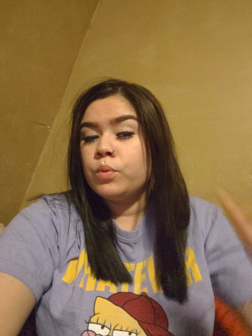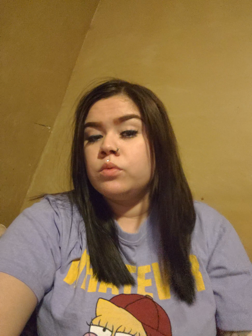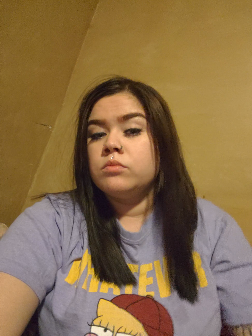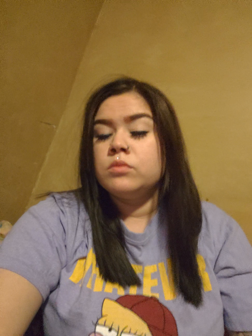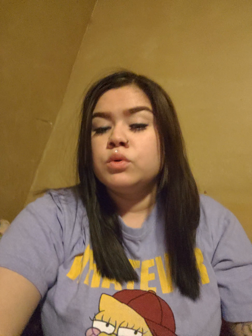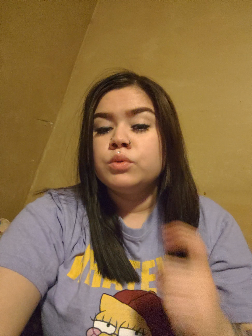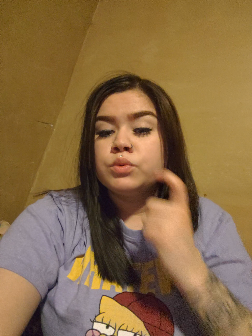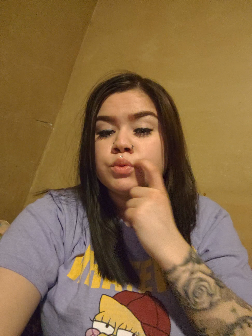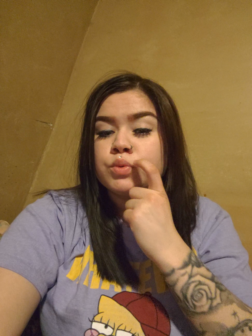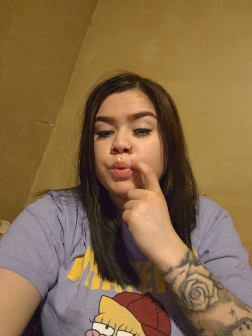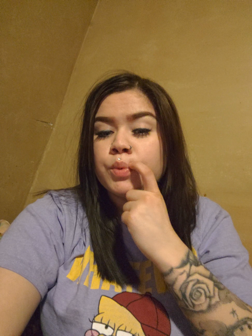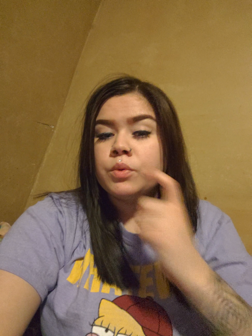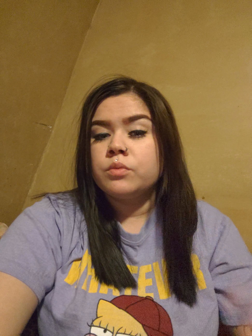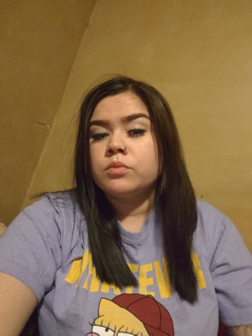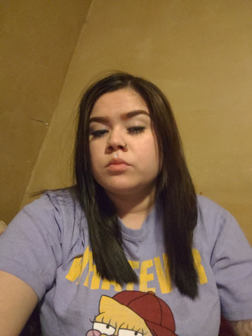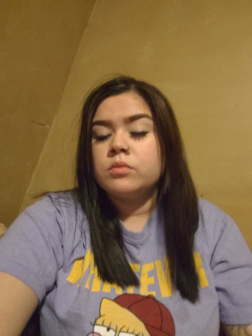tooth